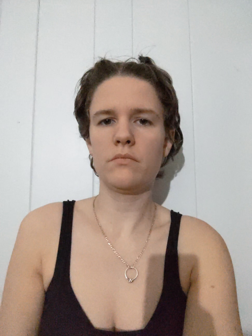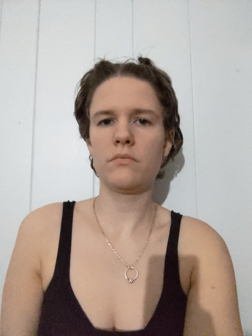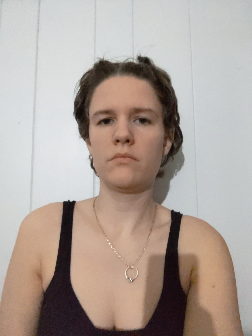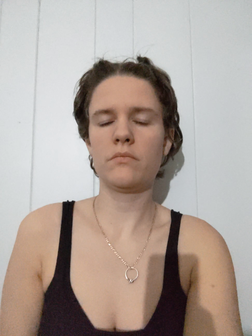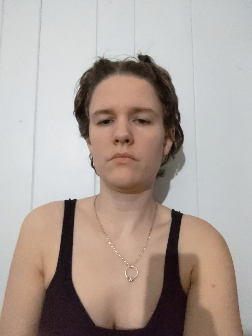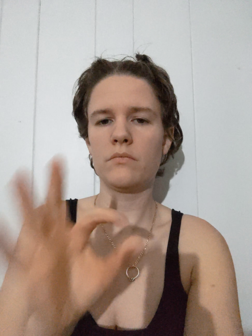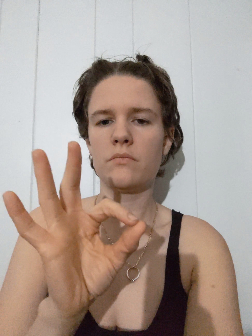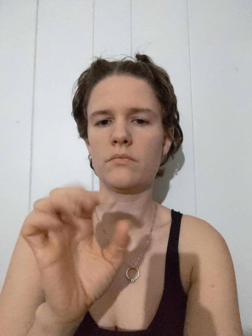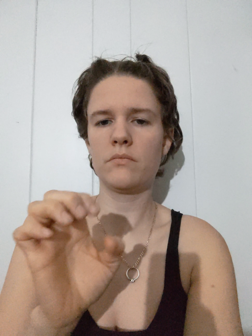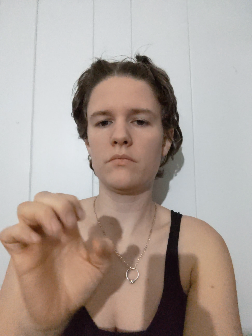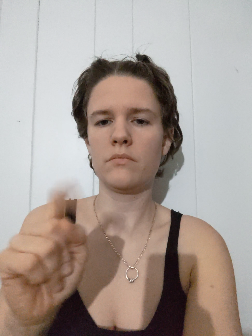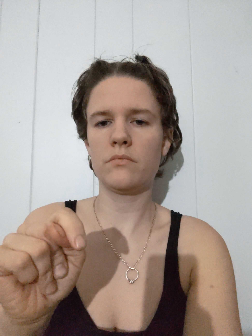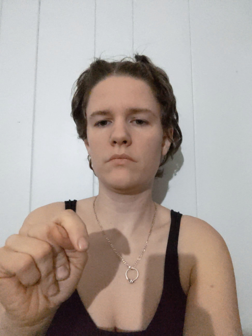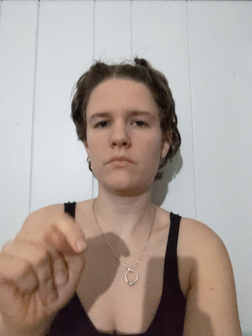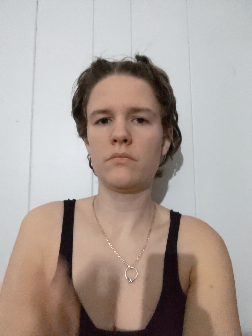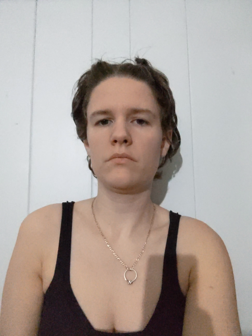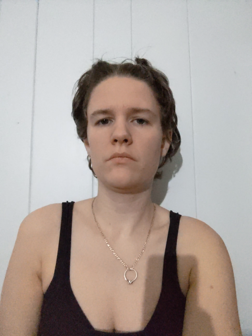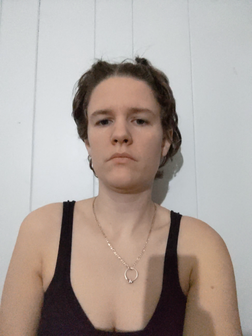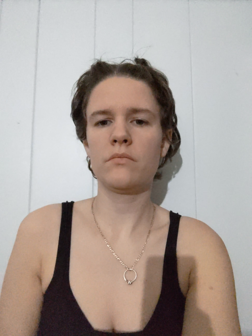feet